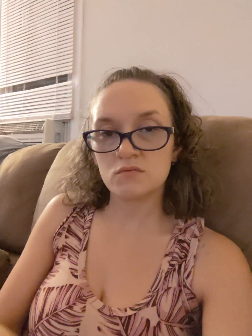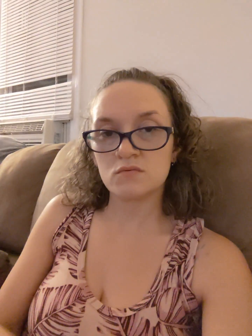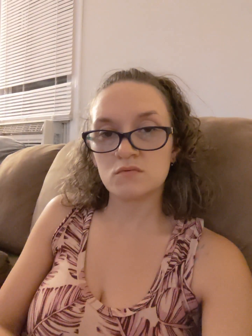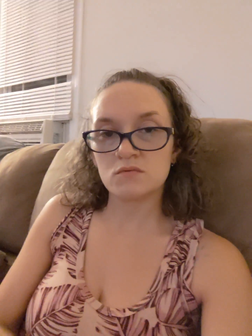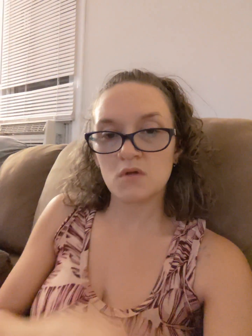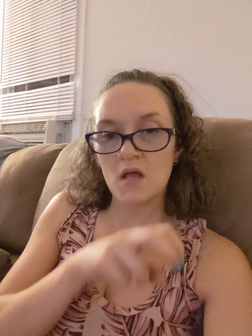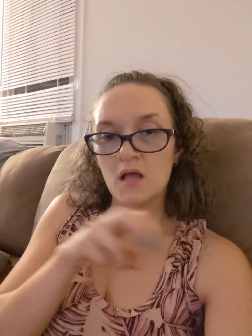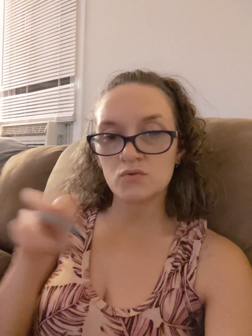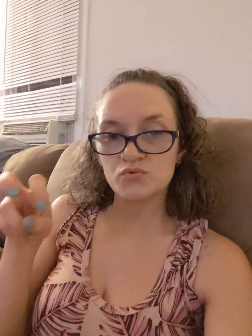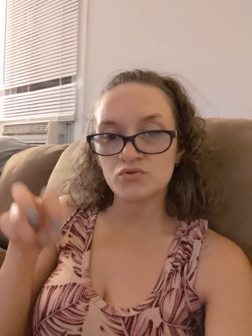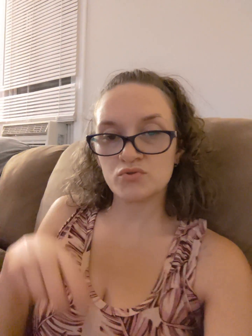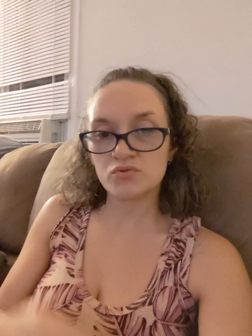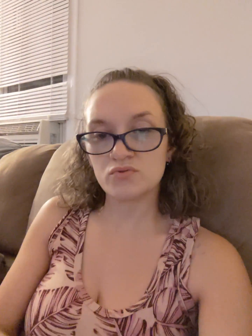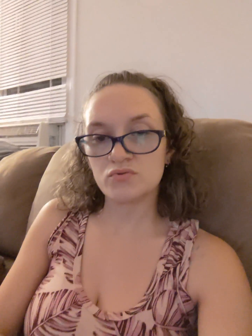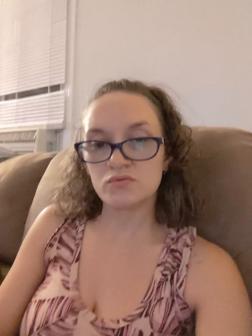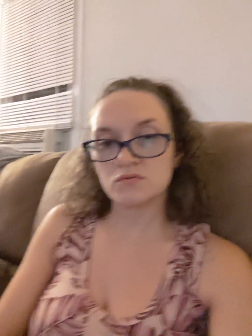couch